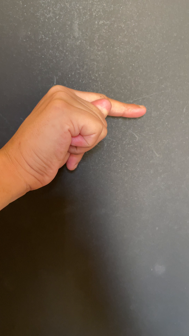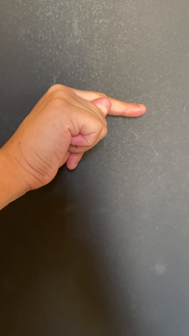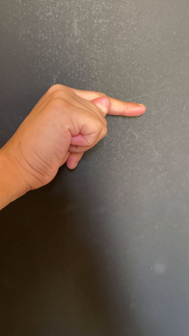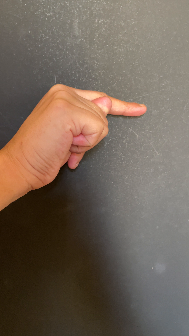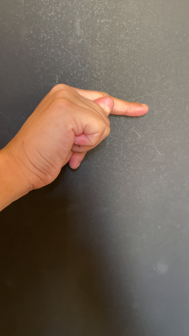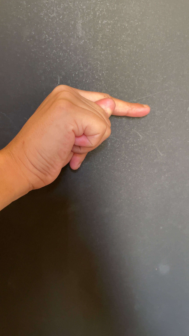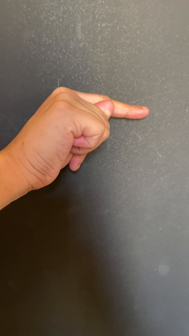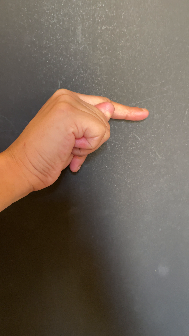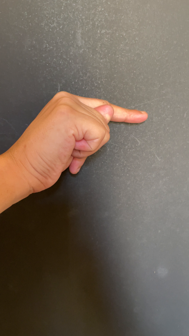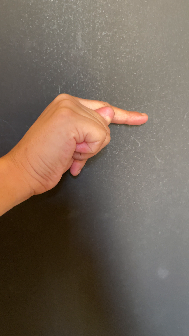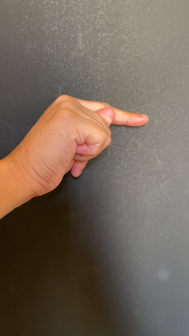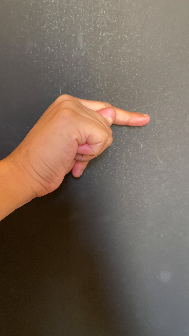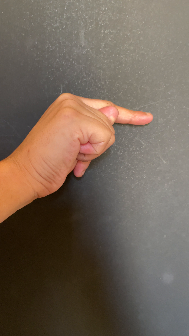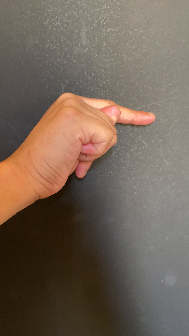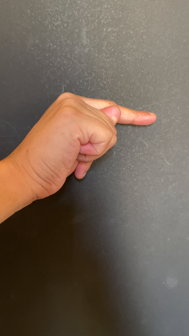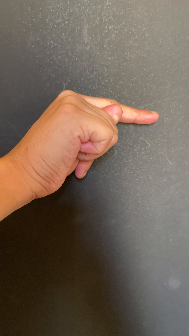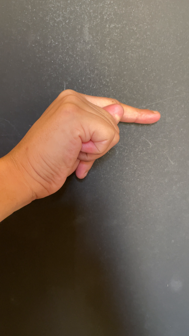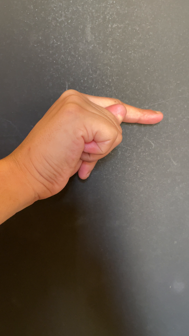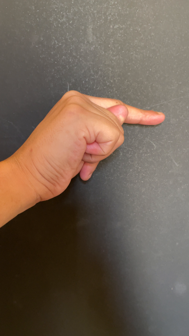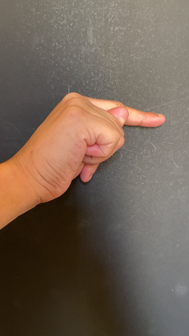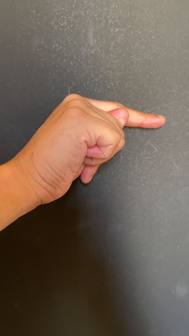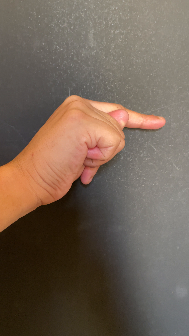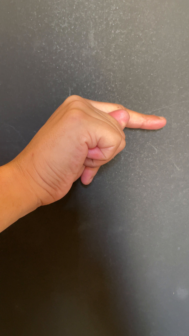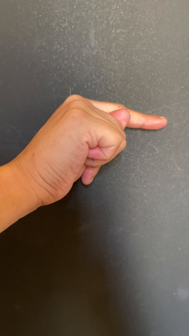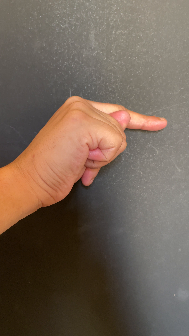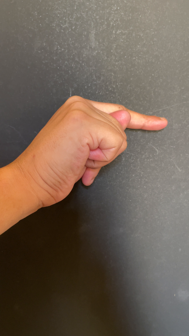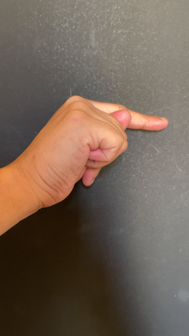क